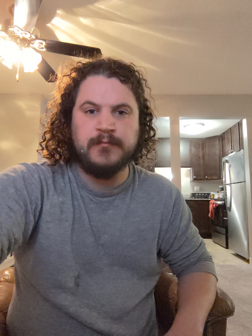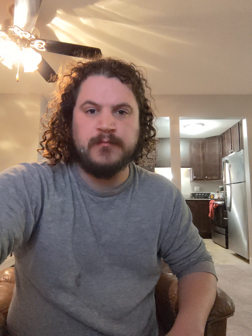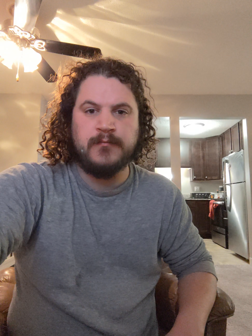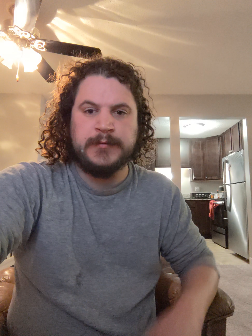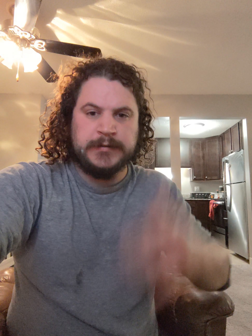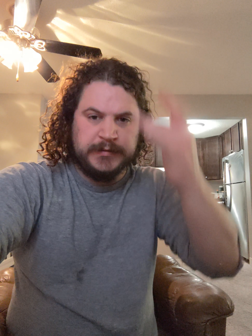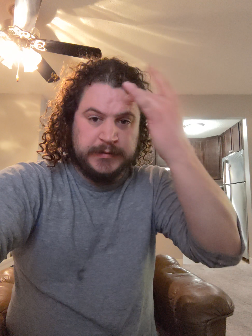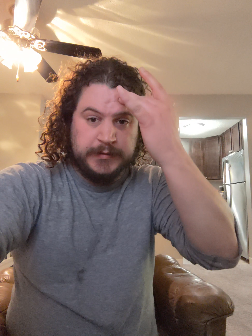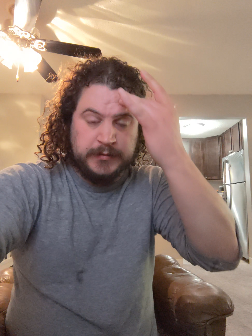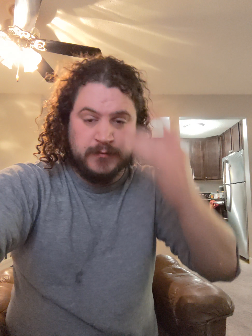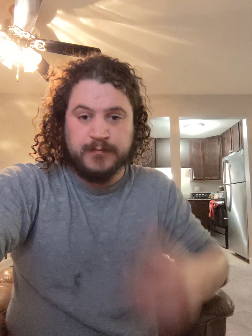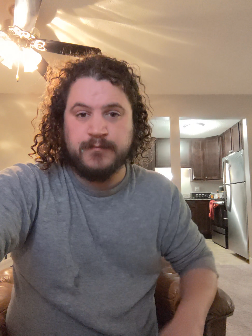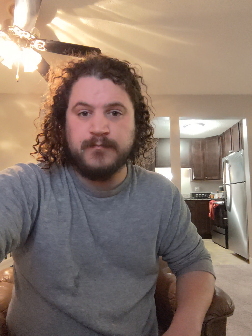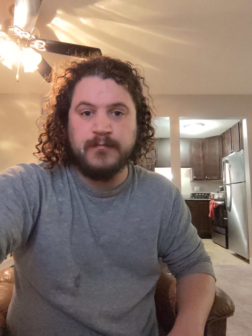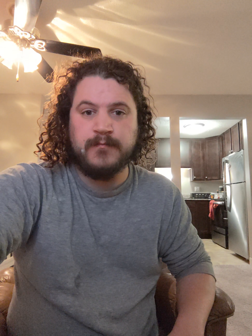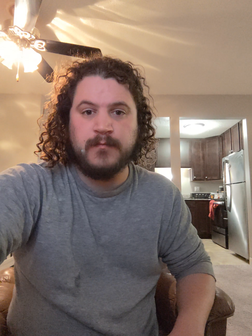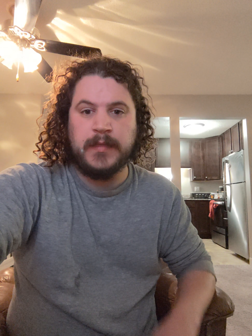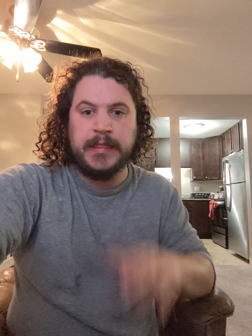sick